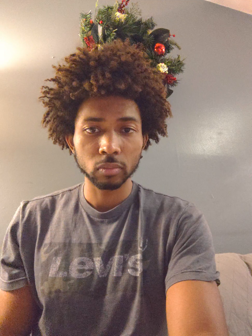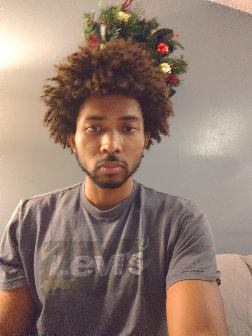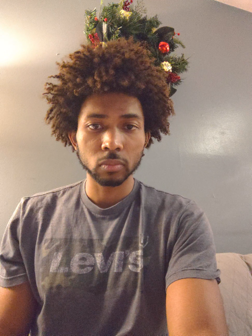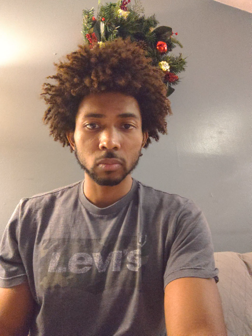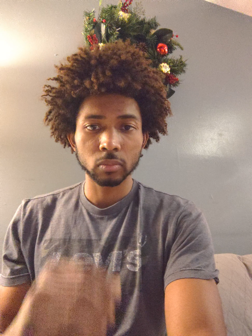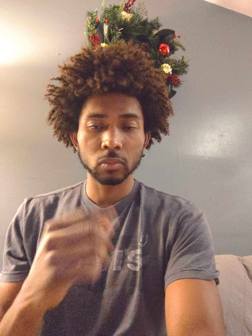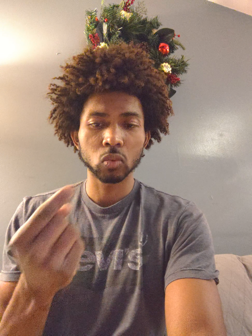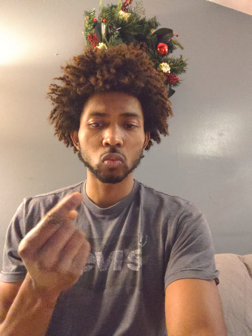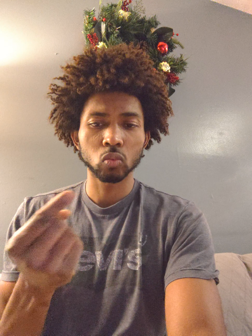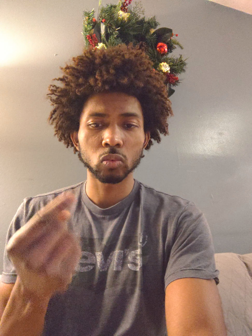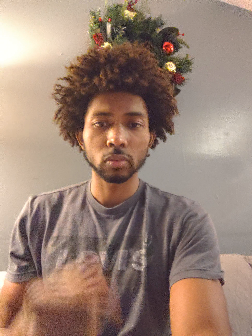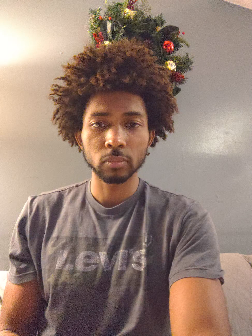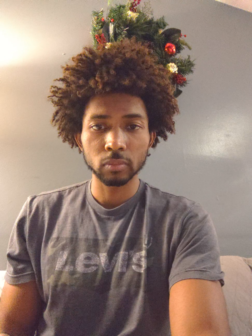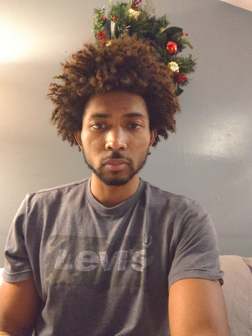owie